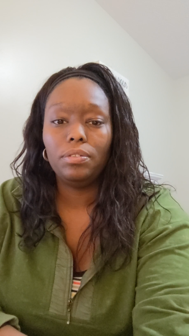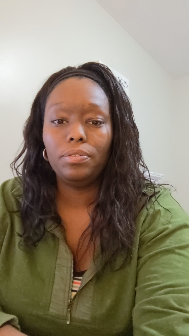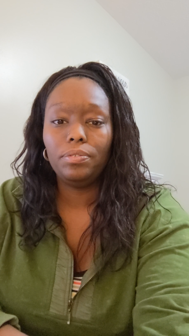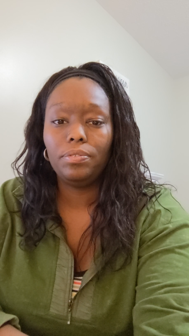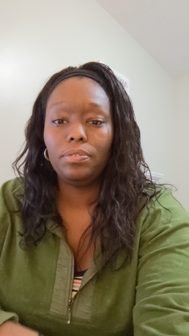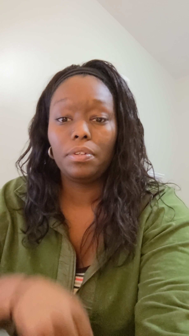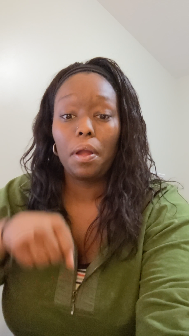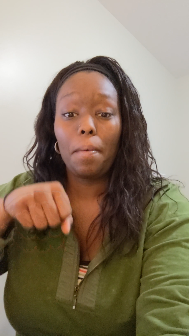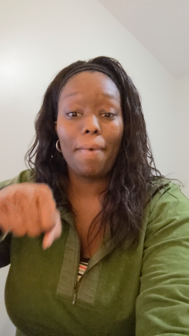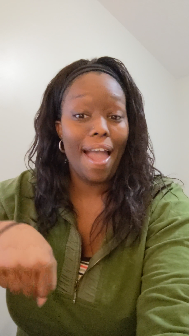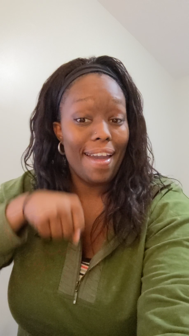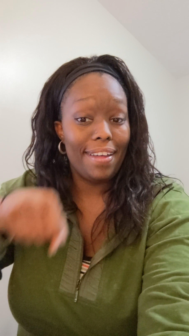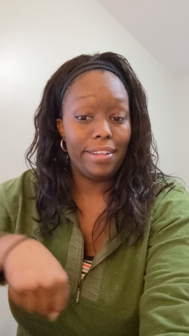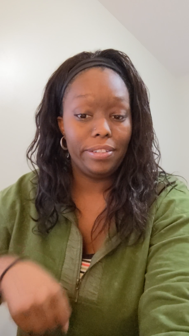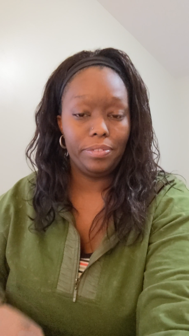bicycle